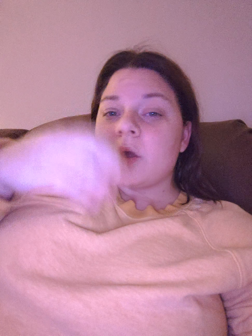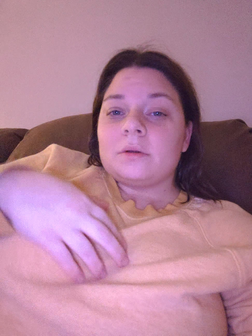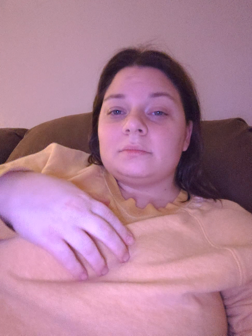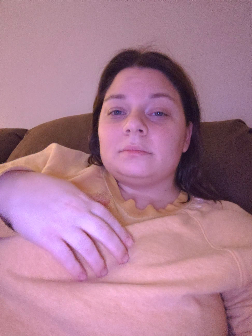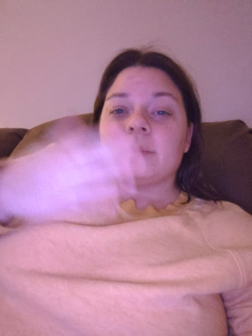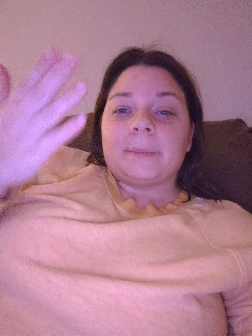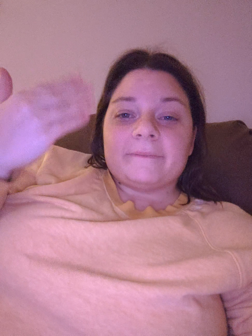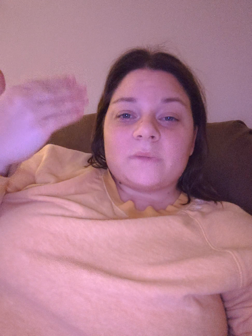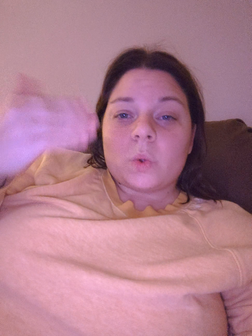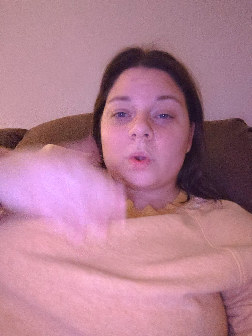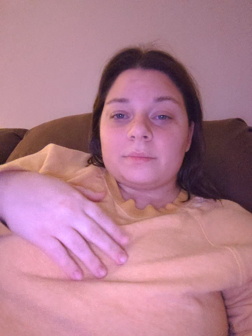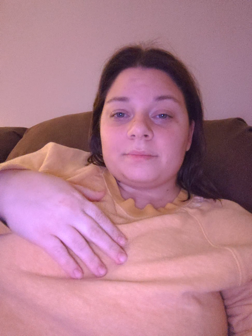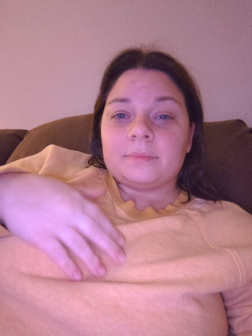before